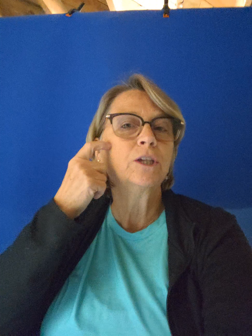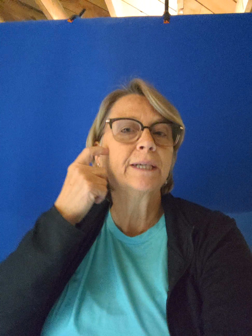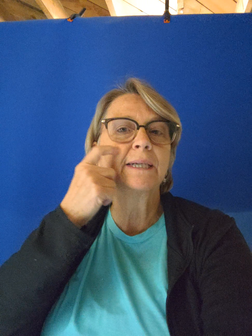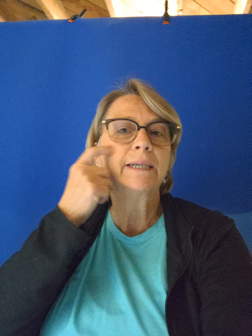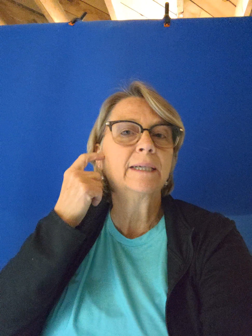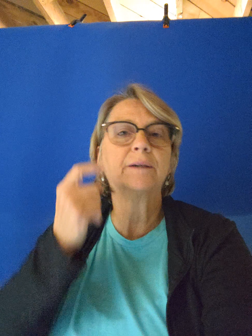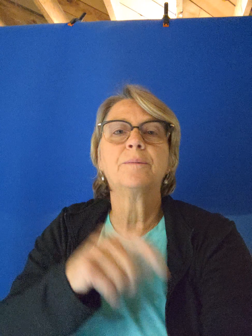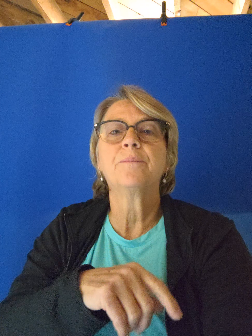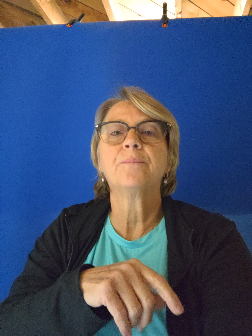cheek